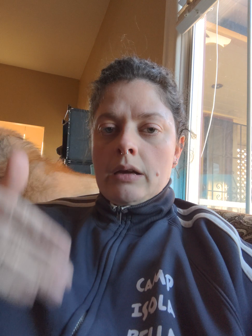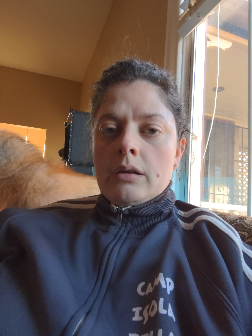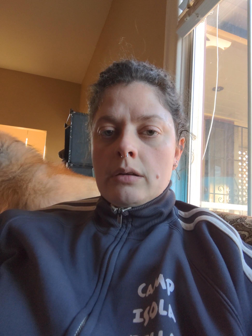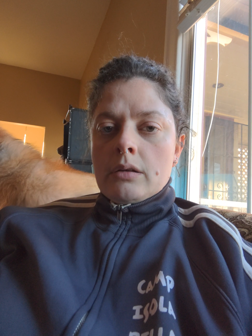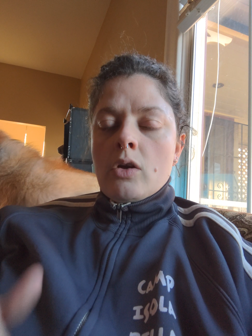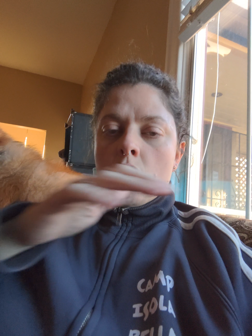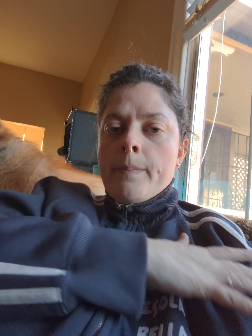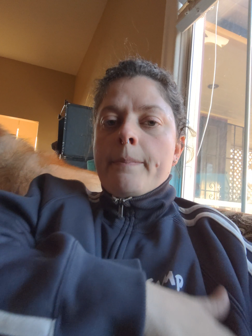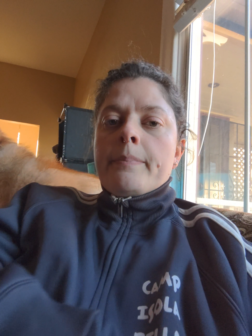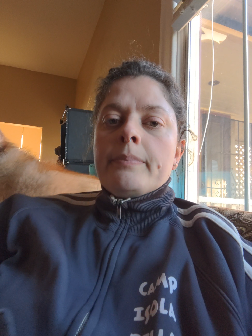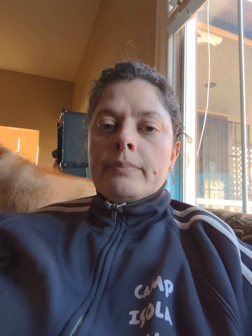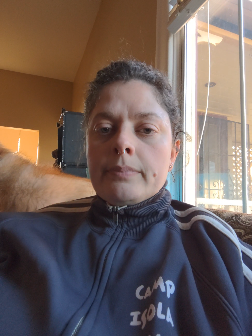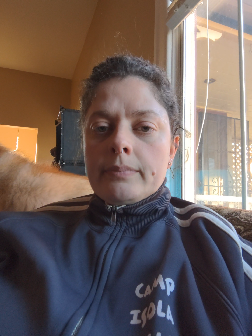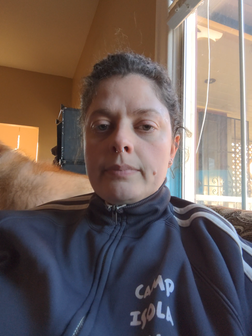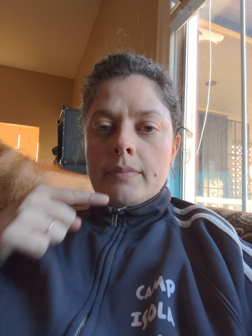arm